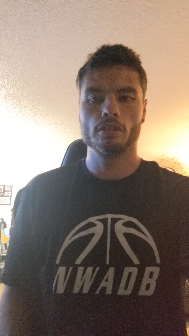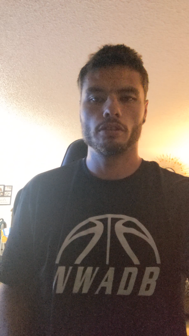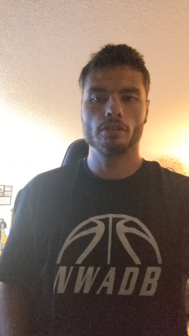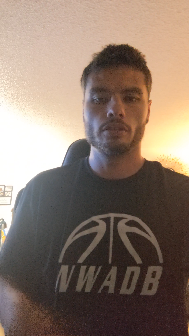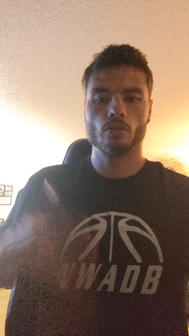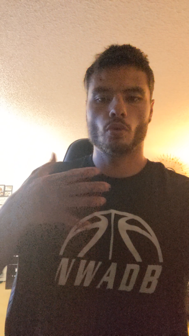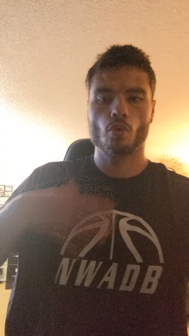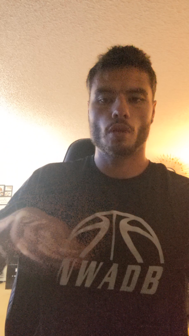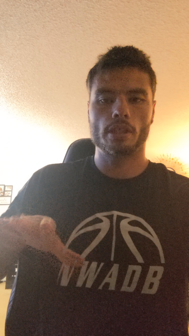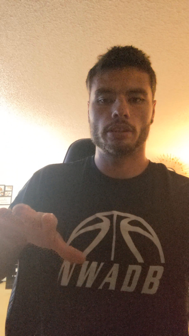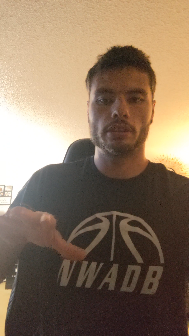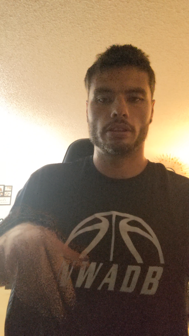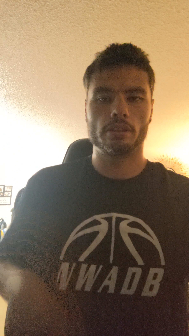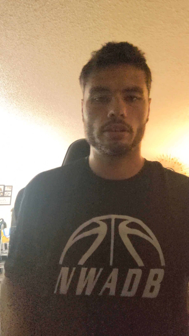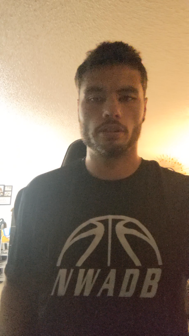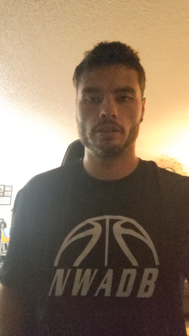dress